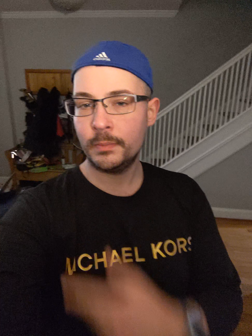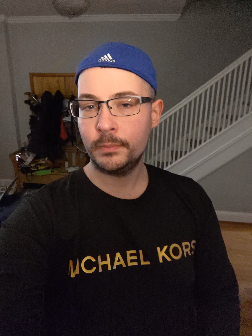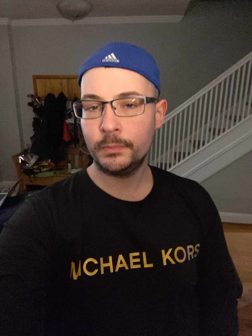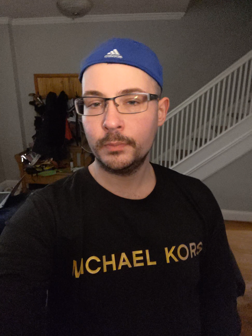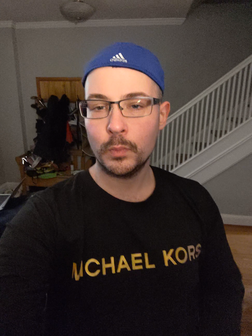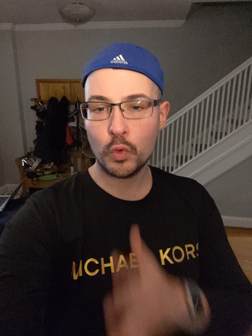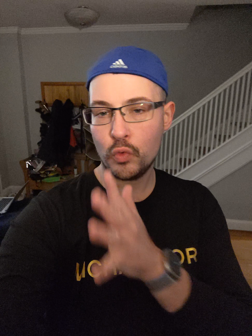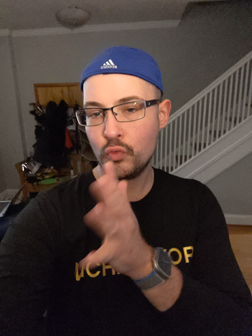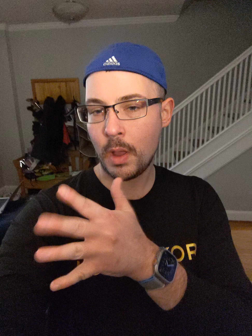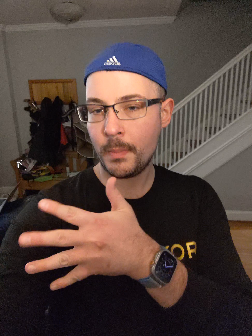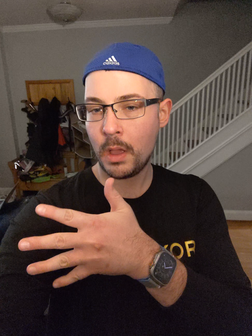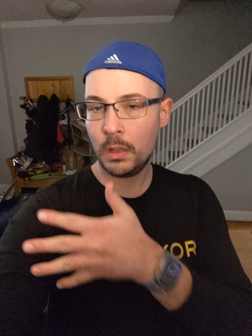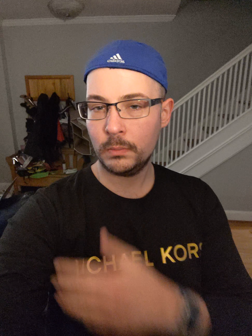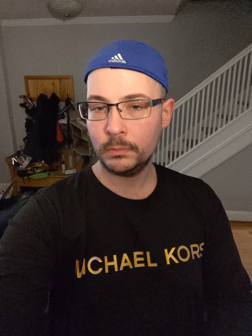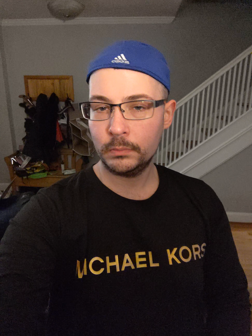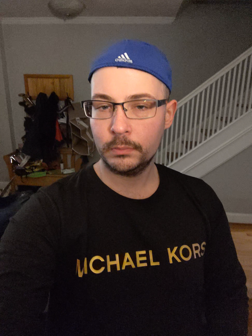grandma